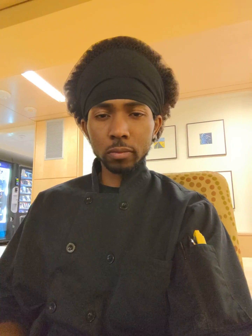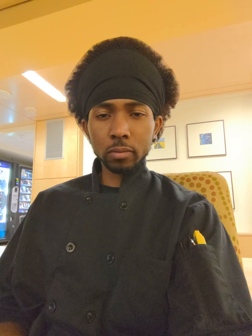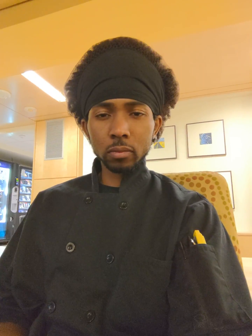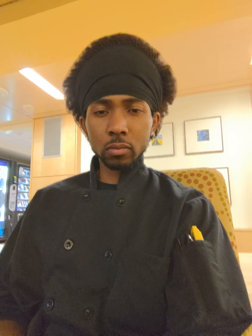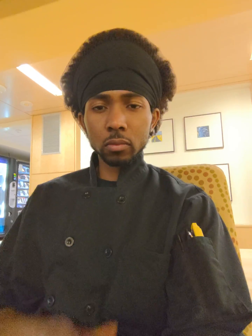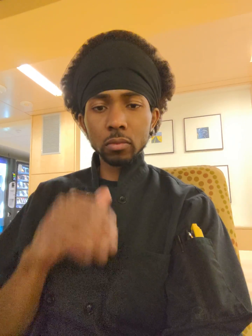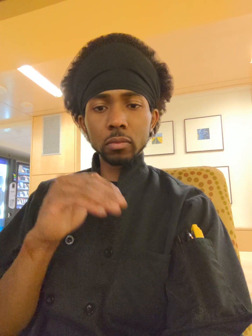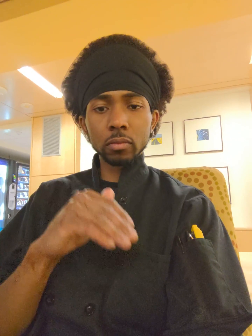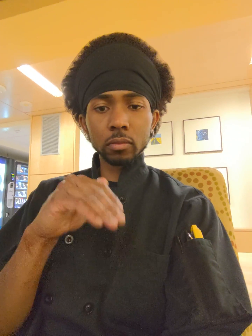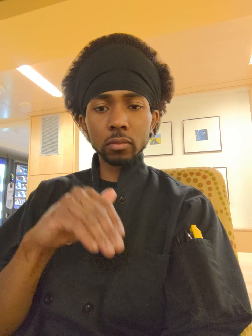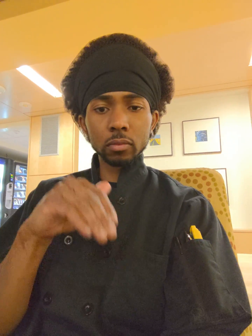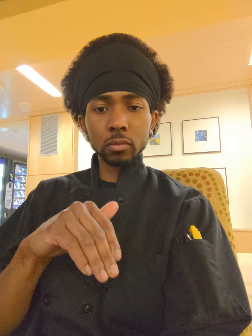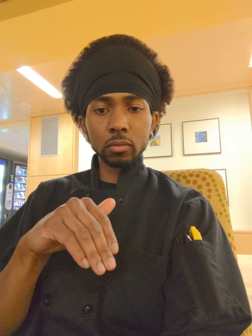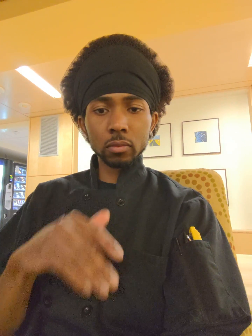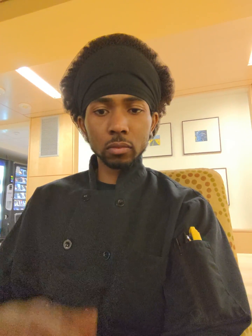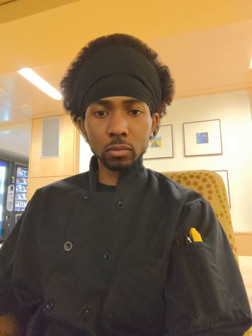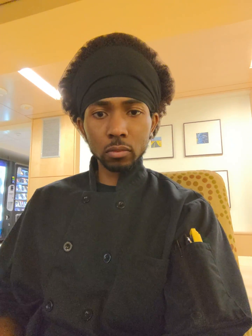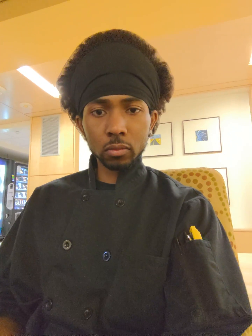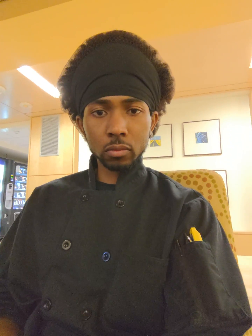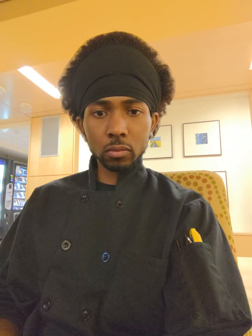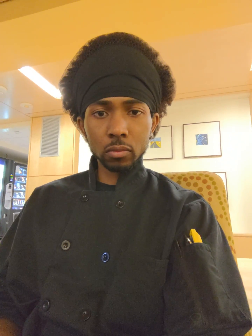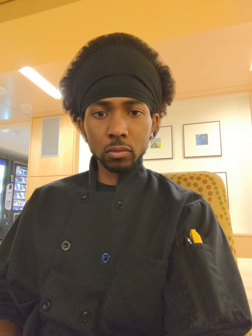doctor